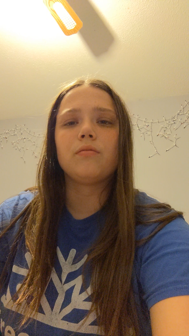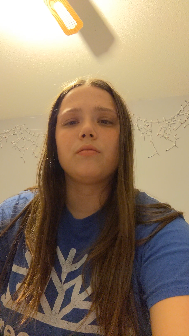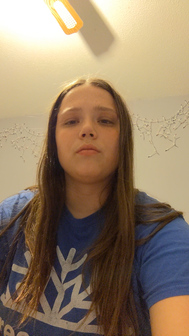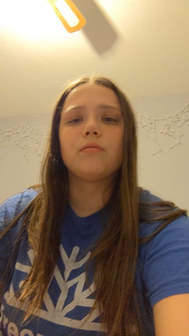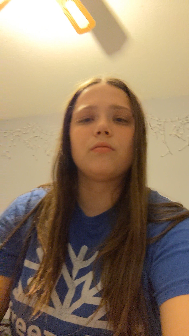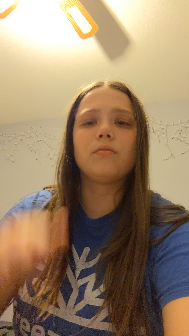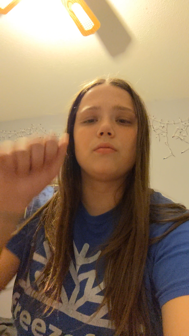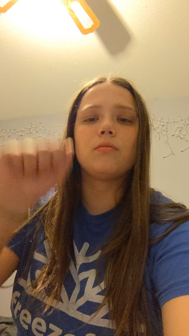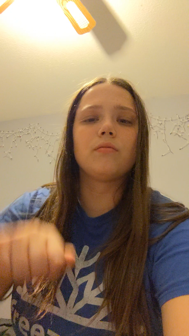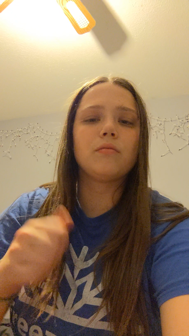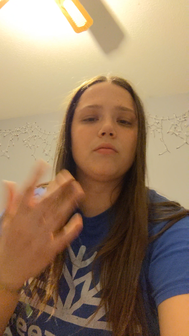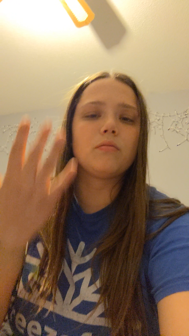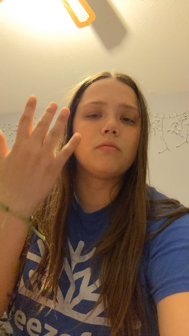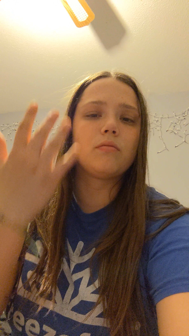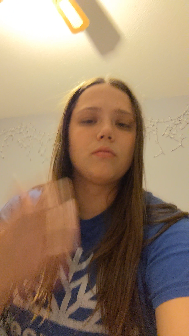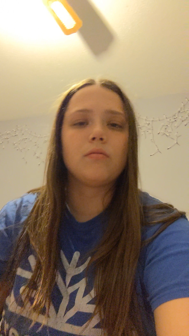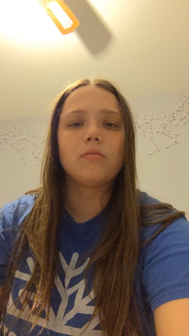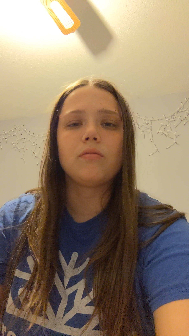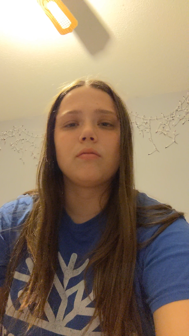gloves